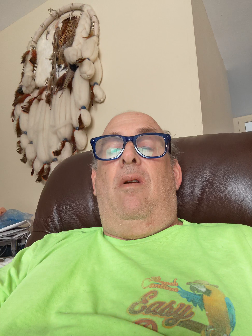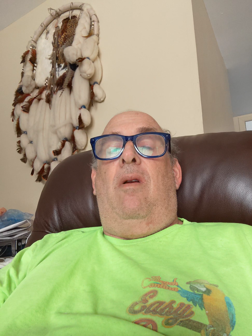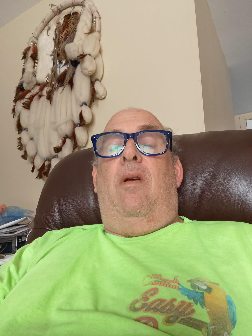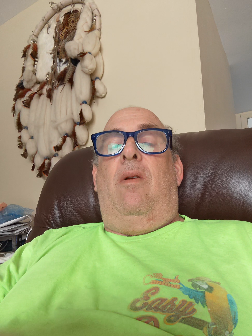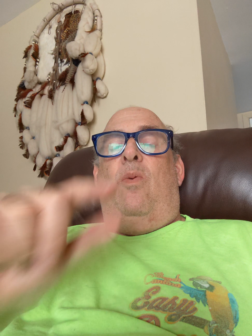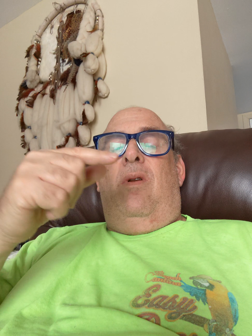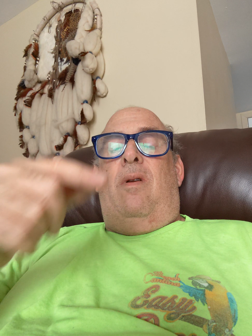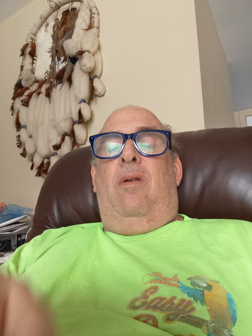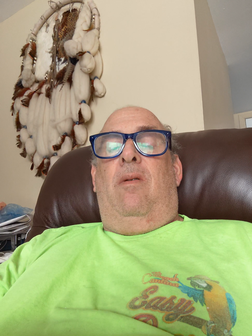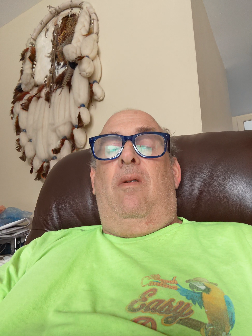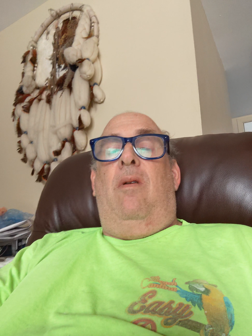green